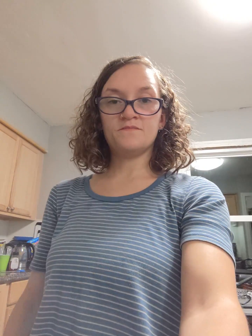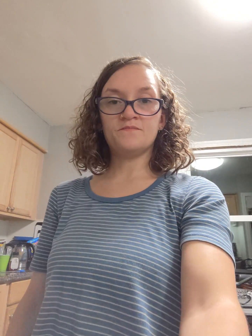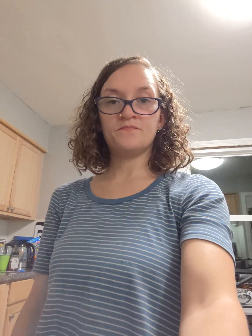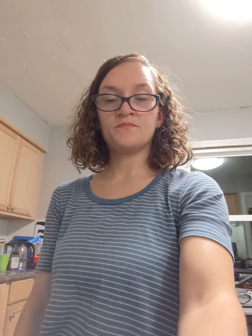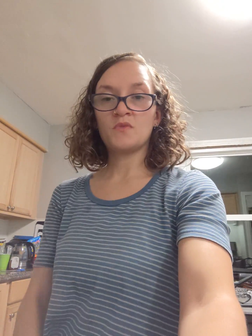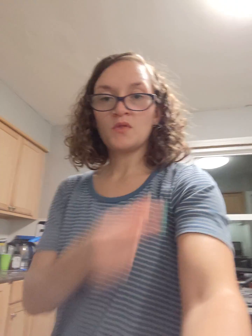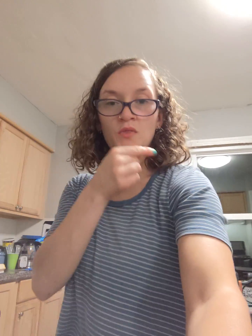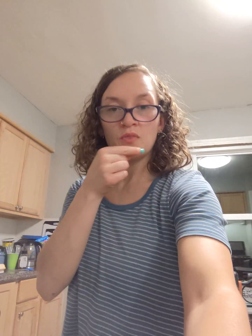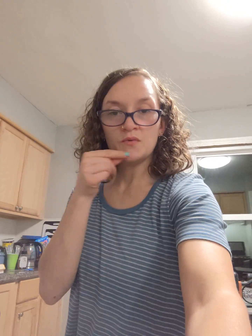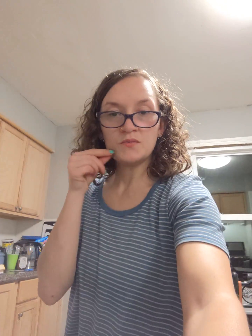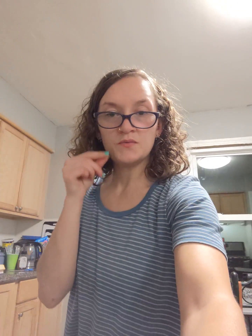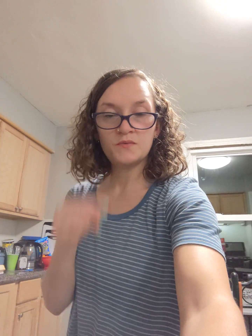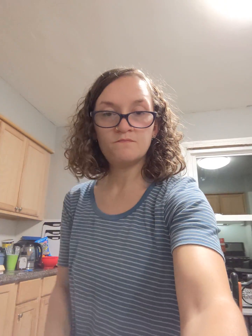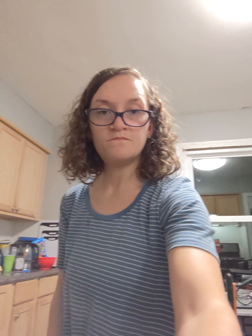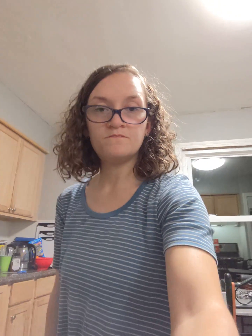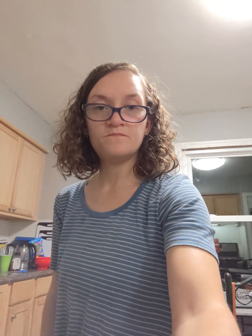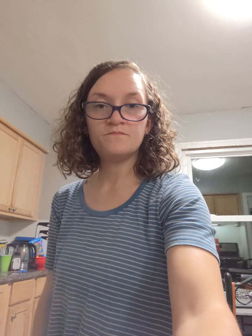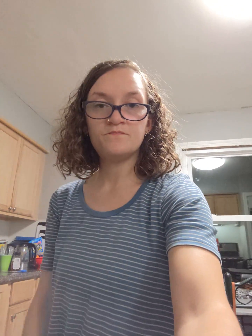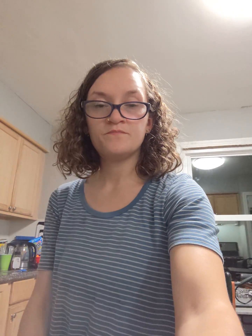glue